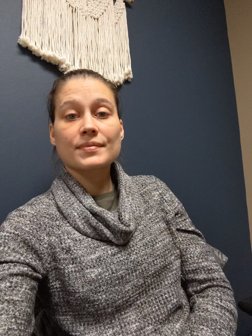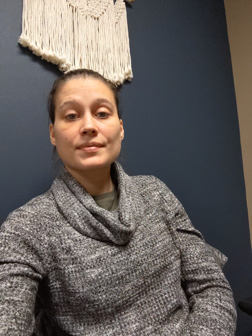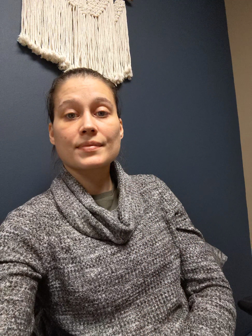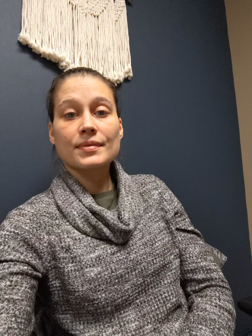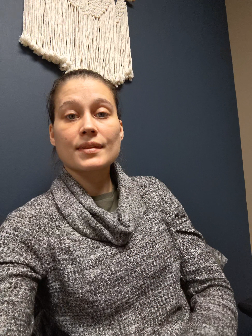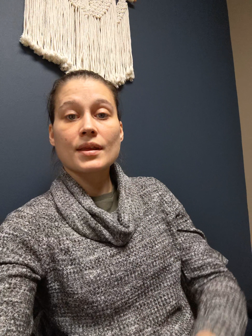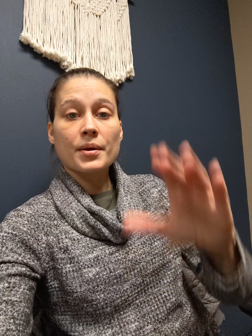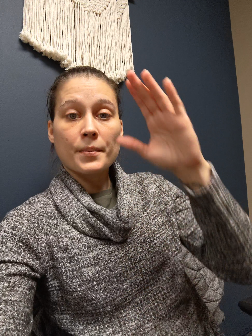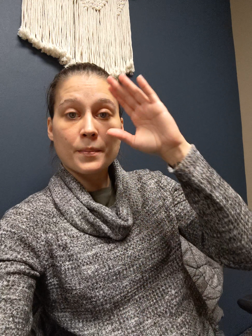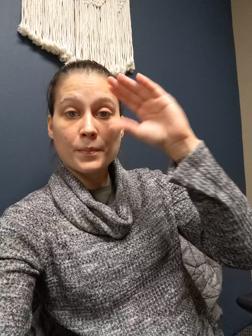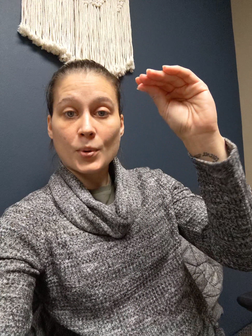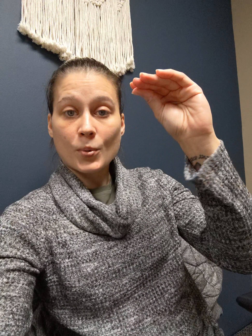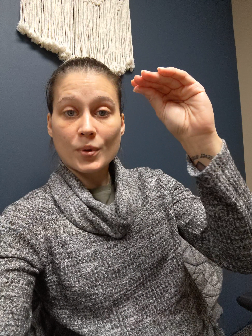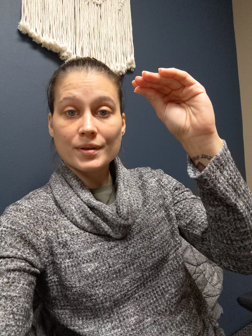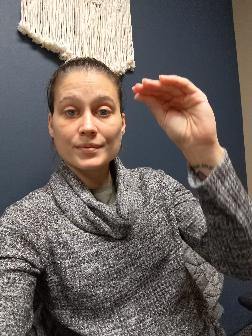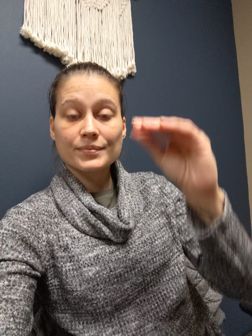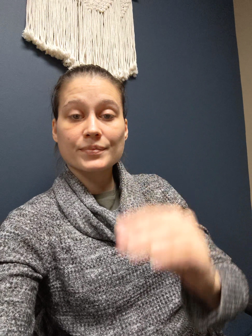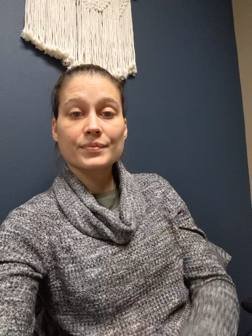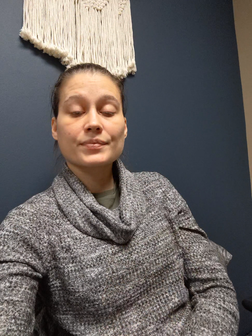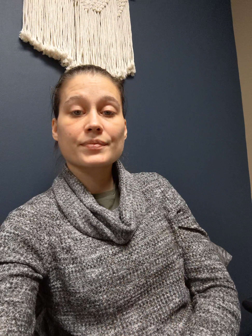boy